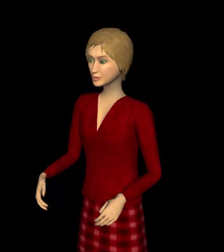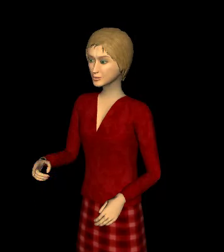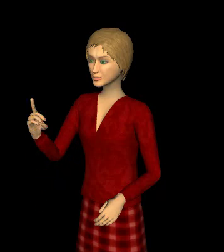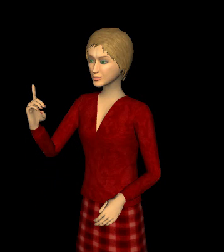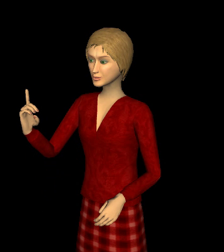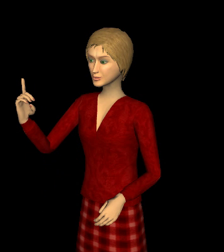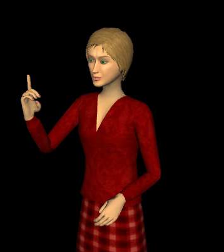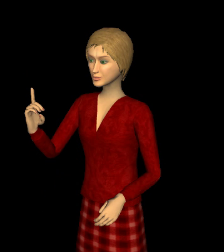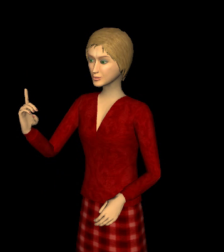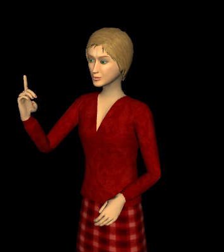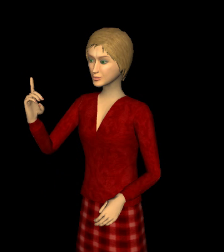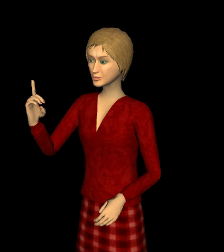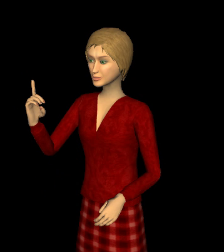الأحد